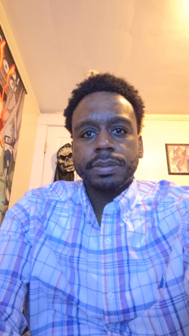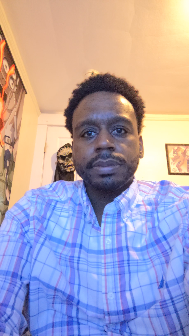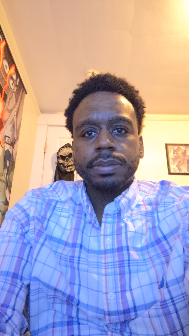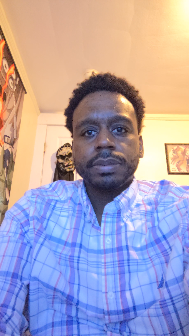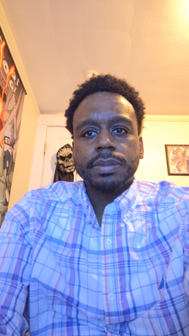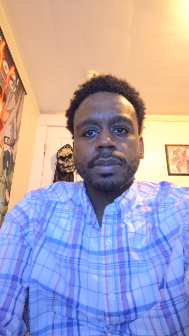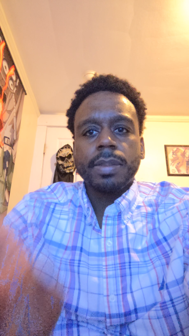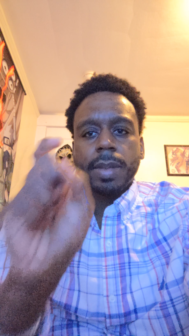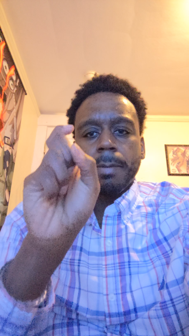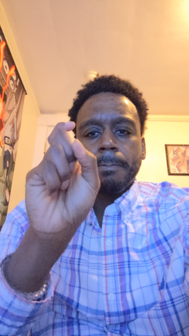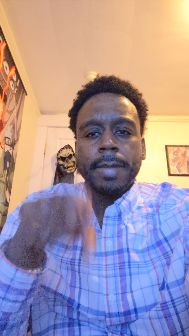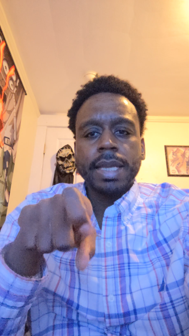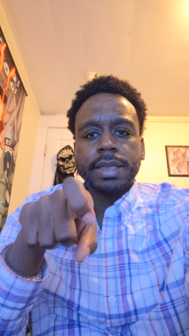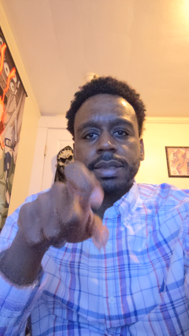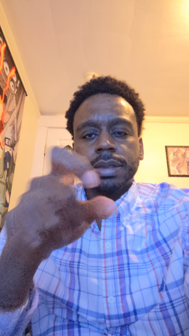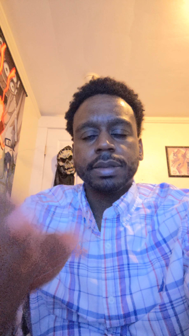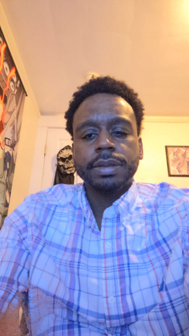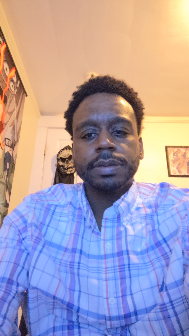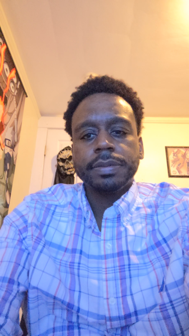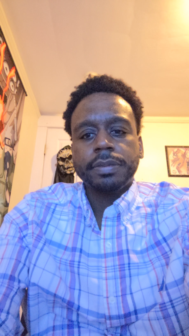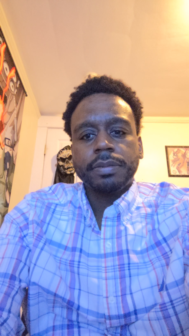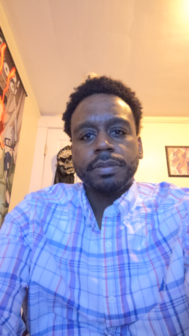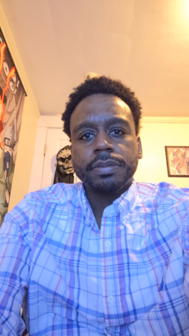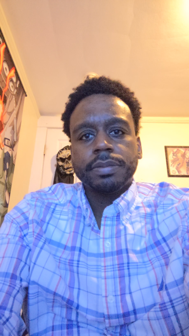must